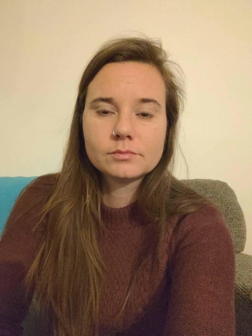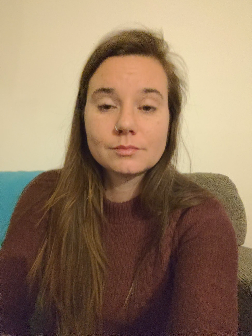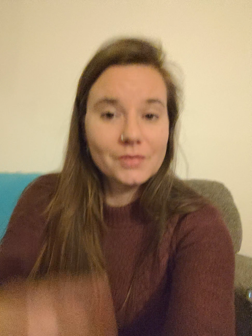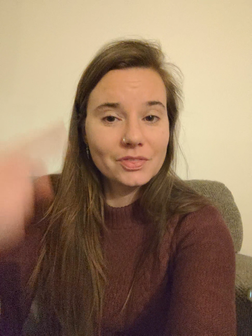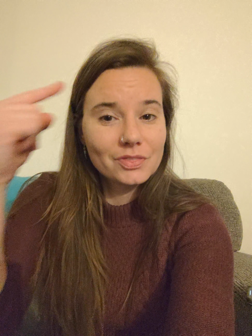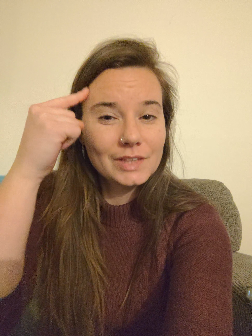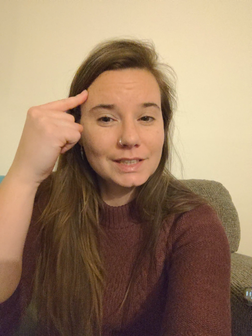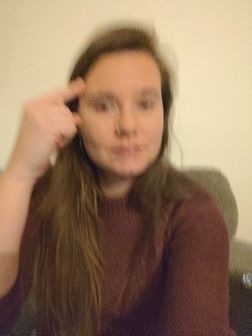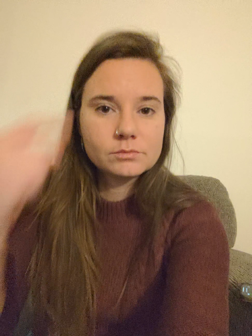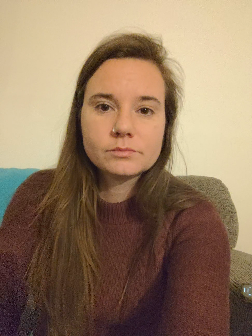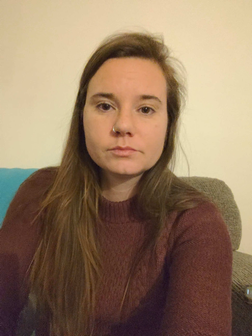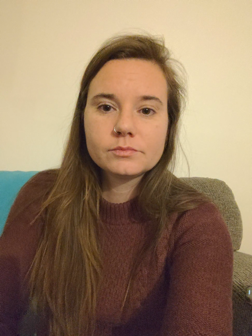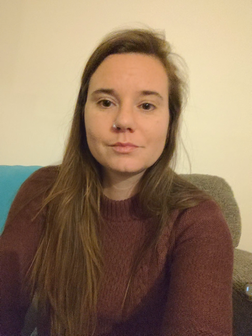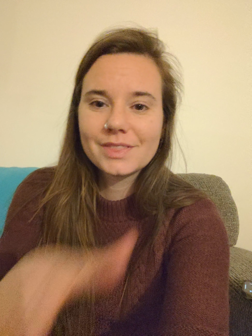think